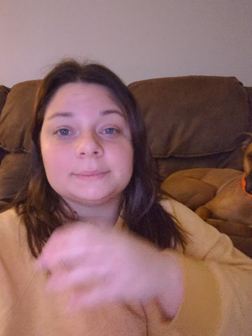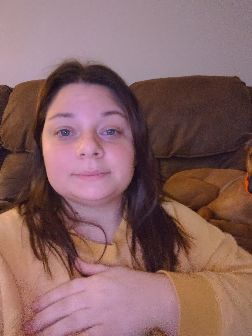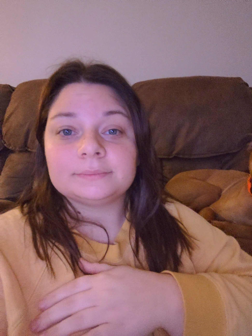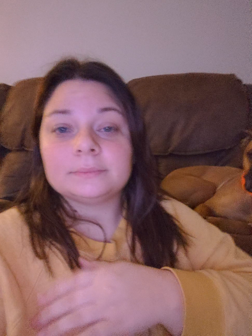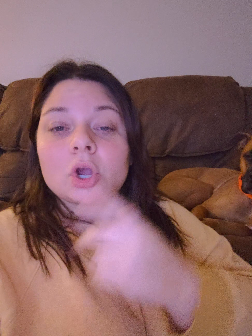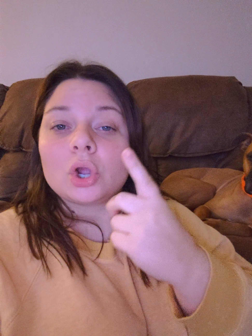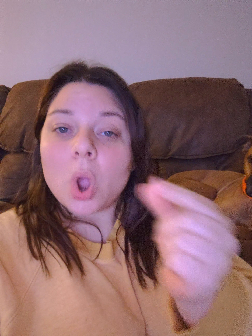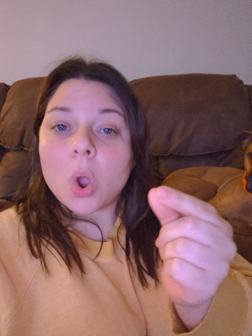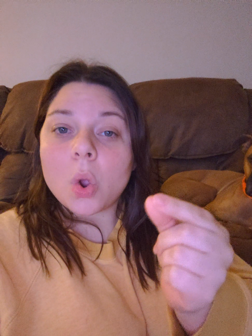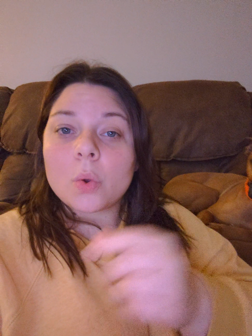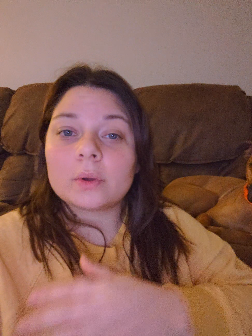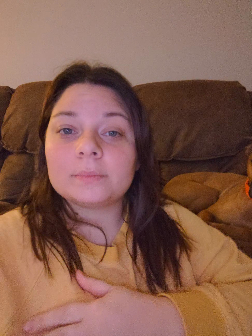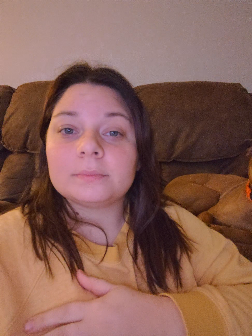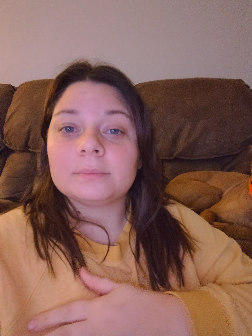go